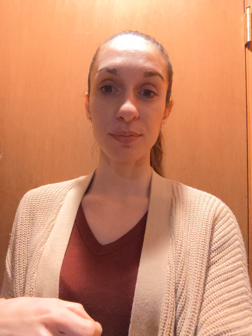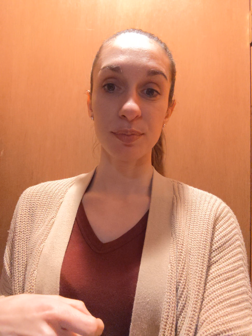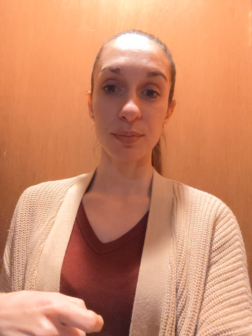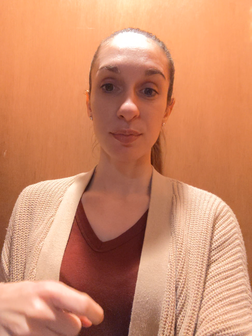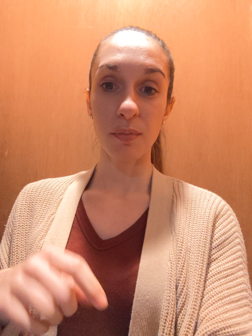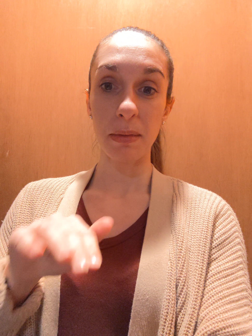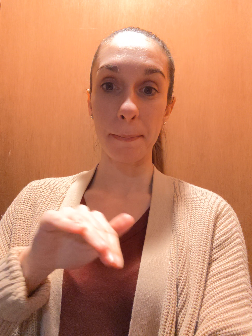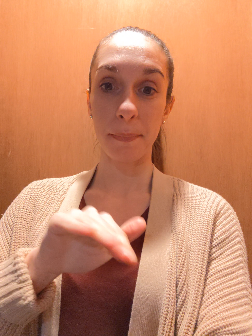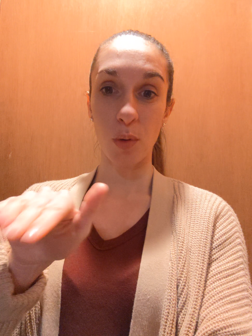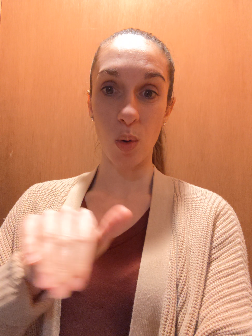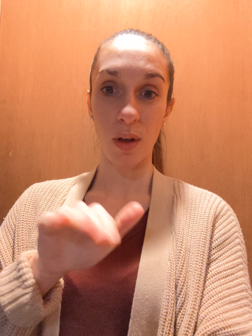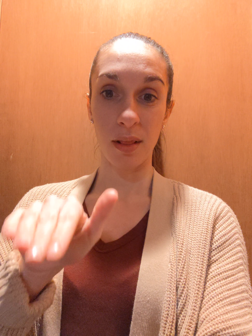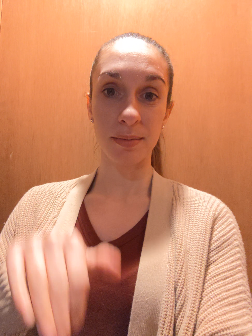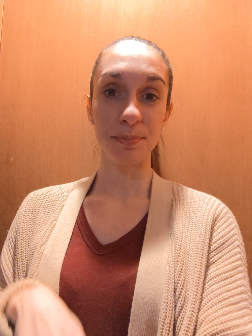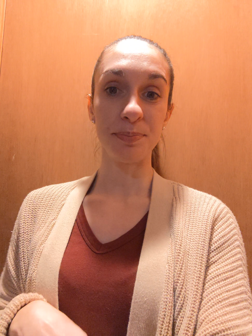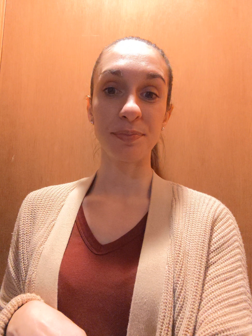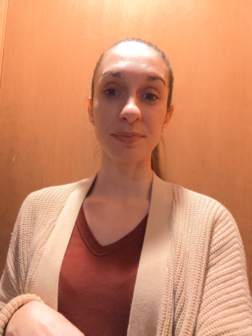pool